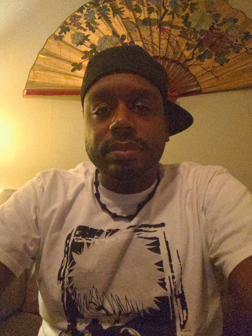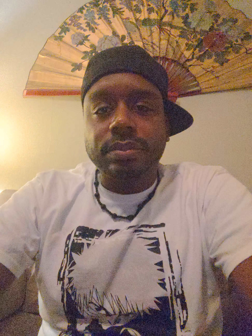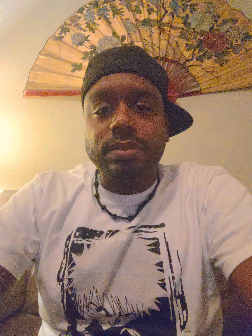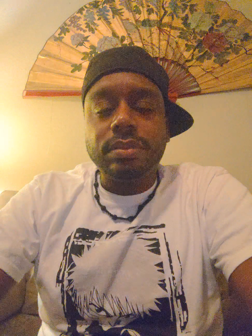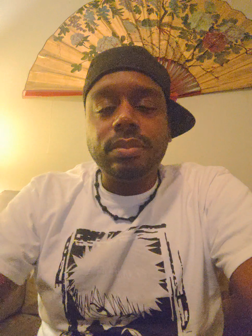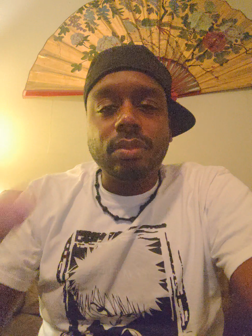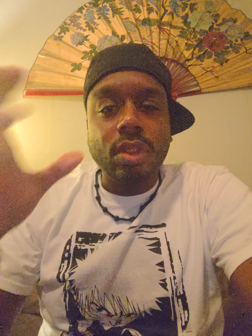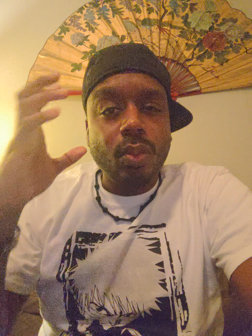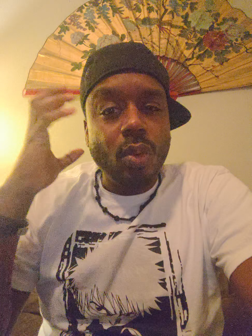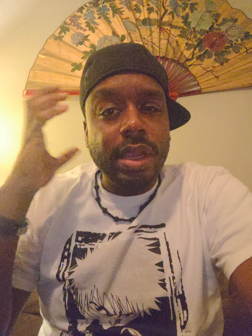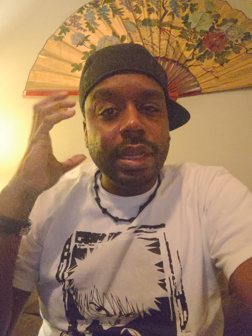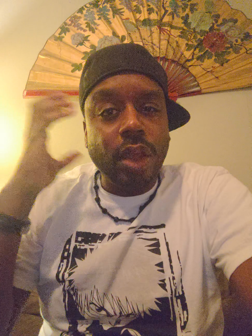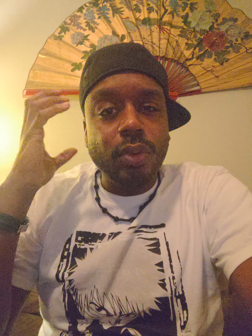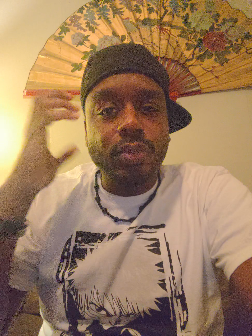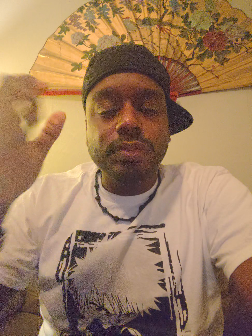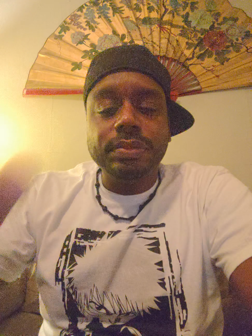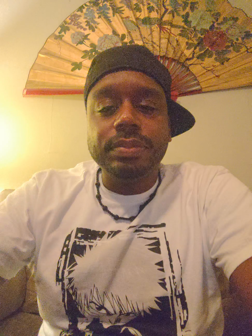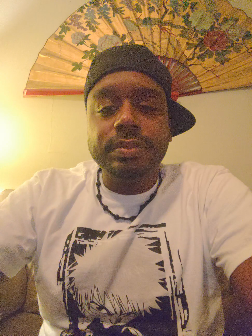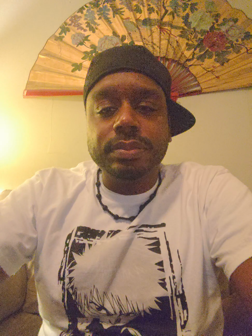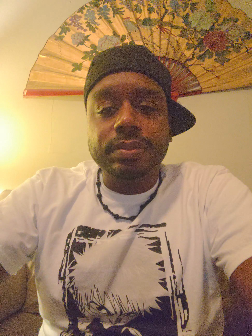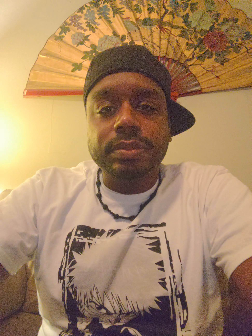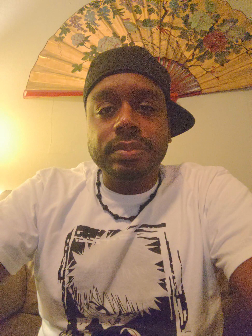radio